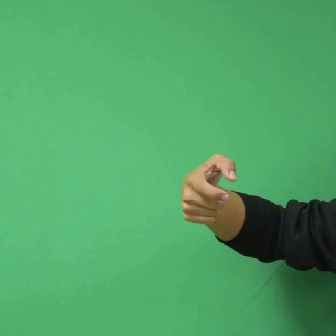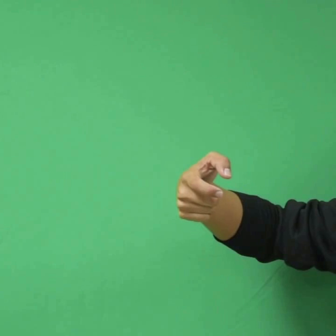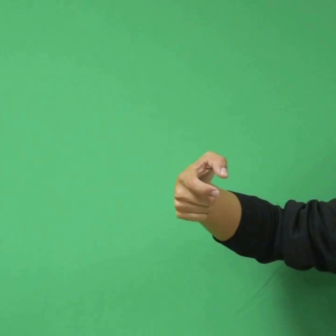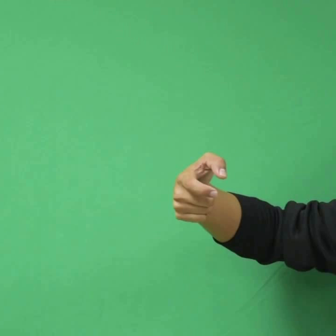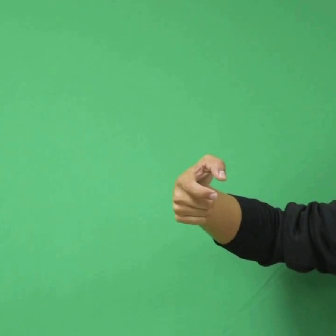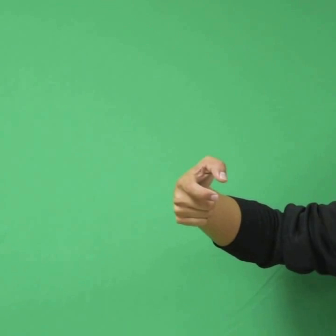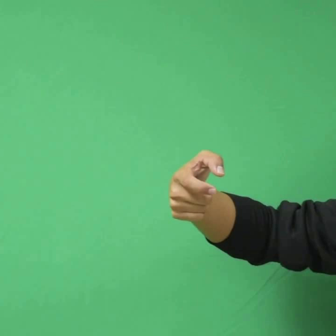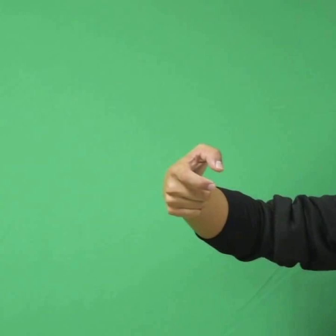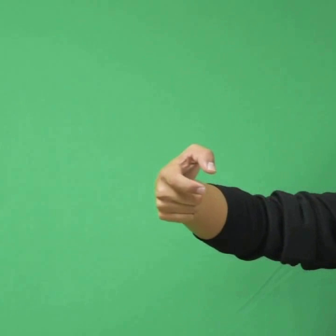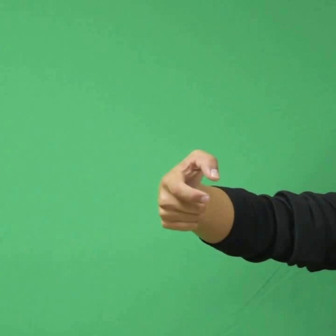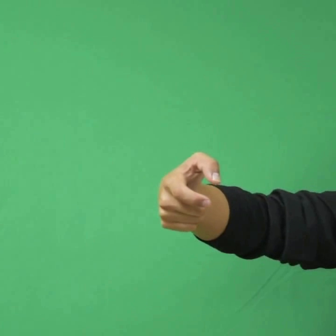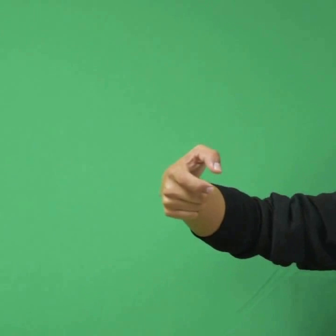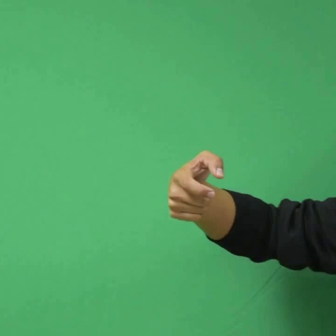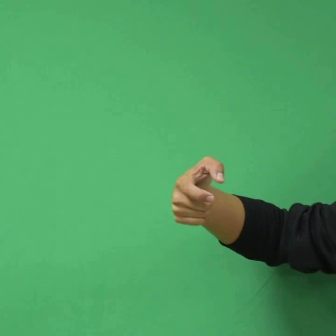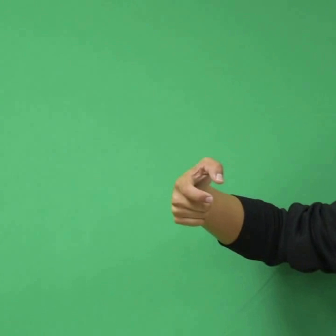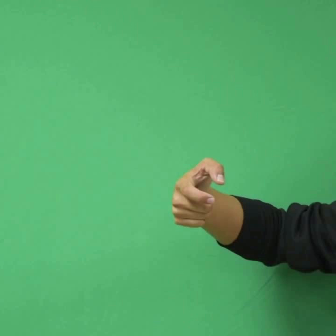X